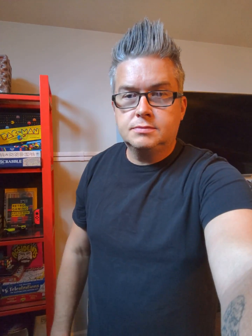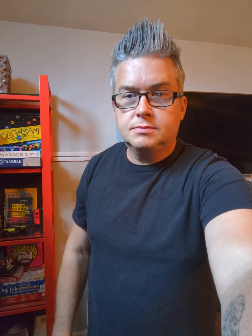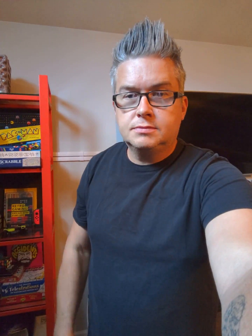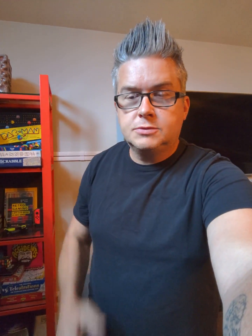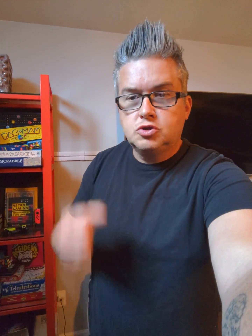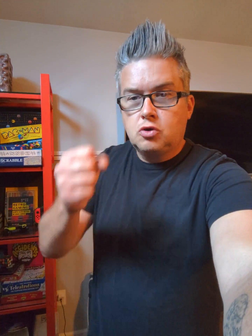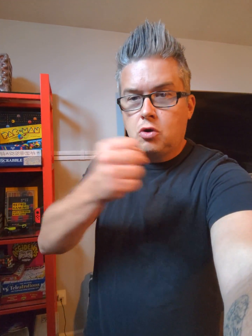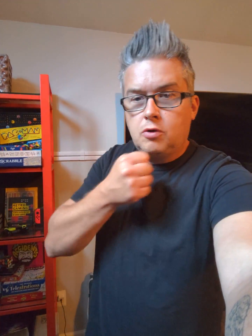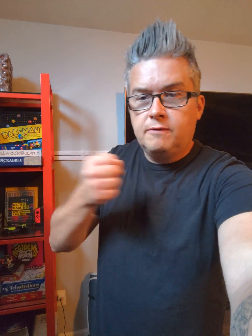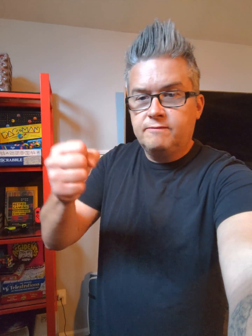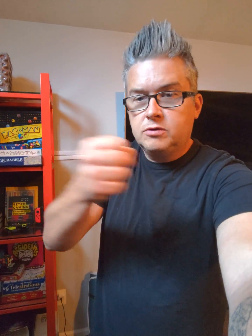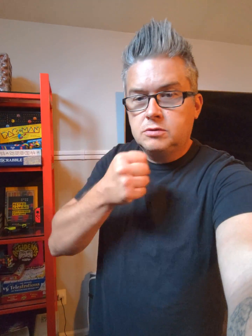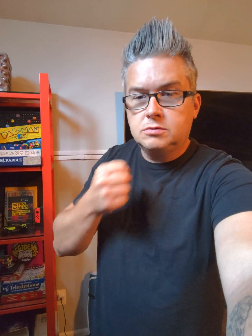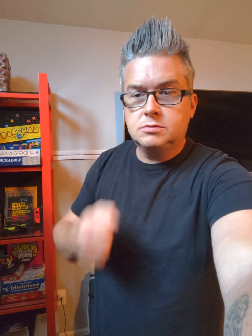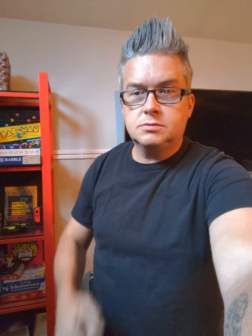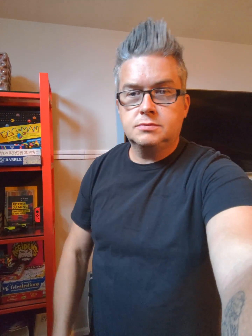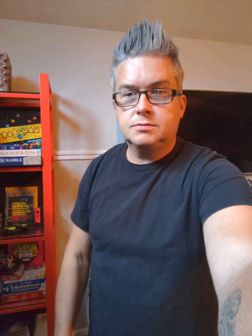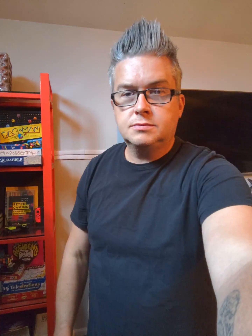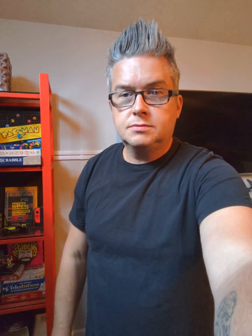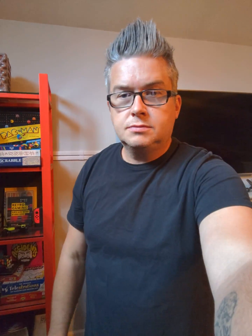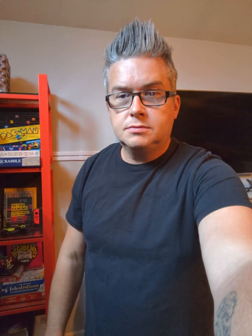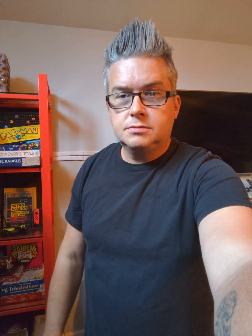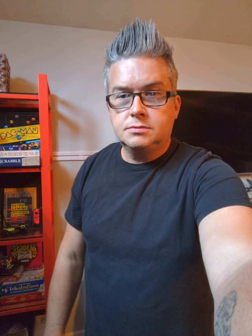coffee